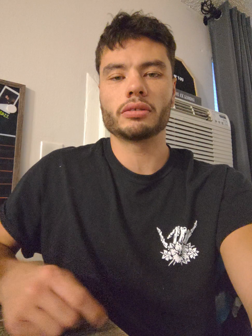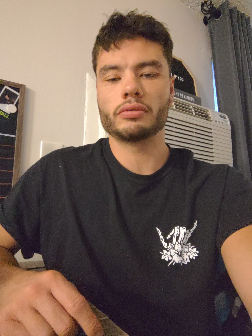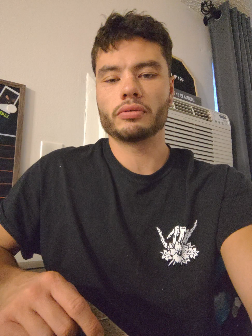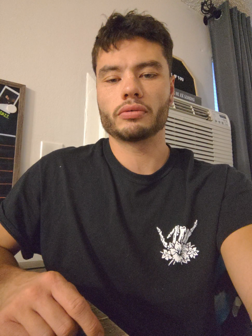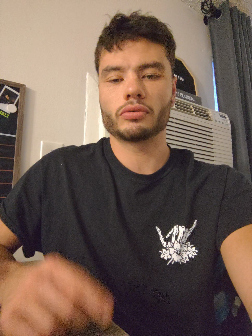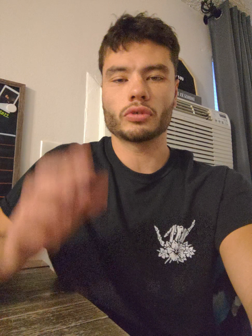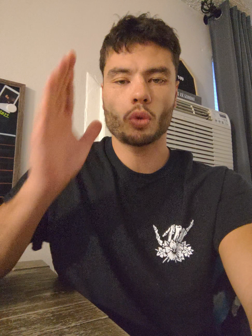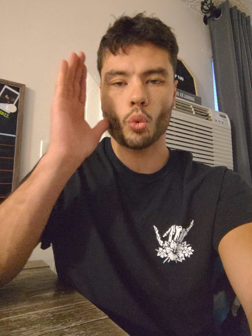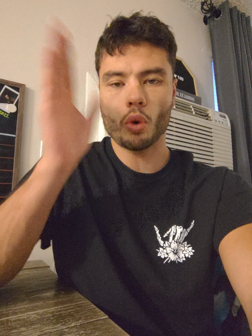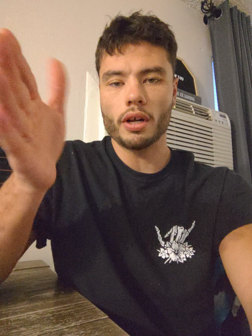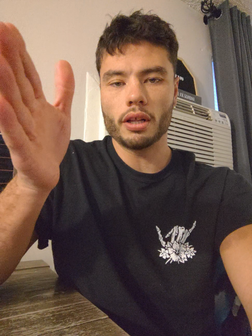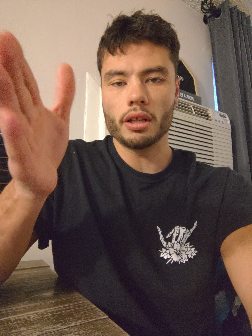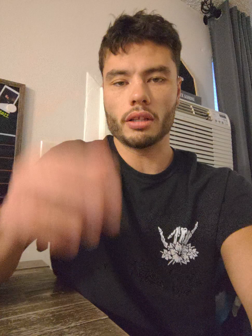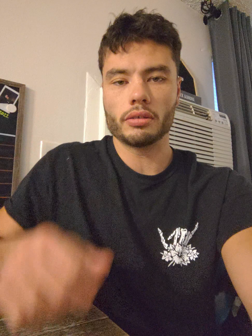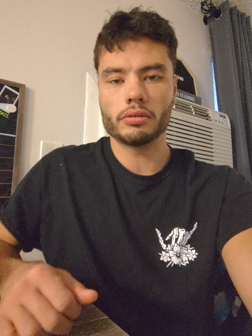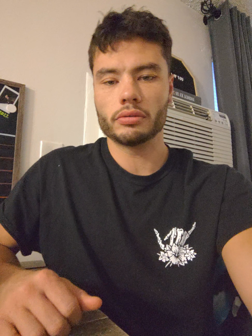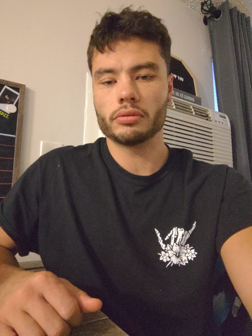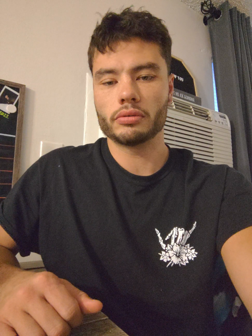will